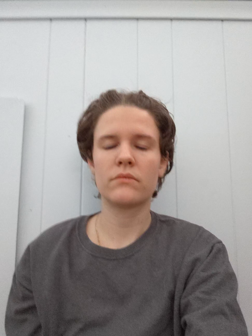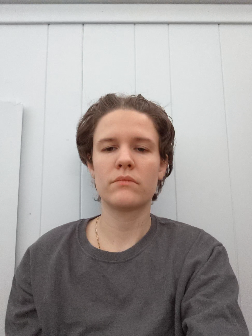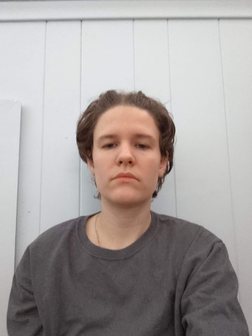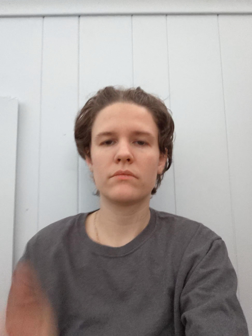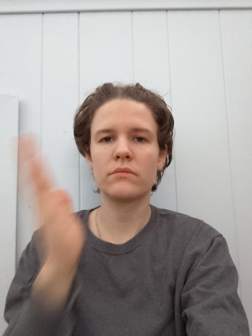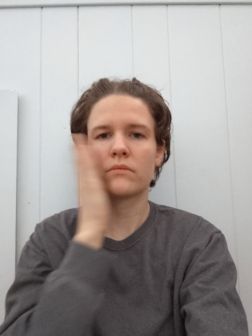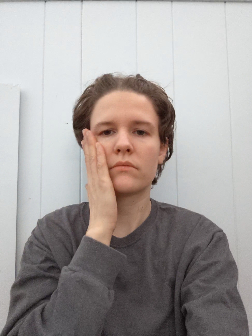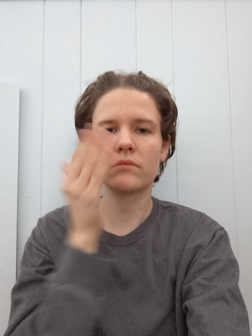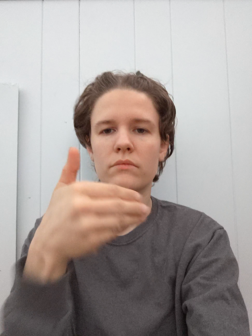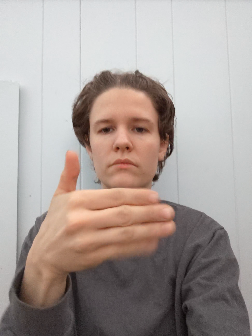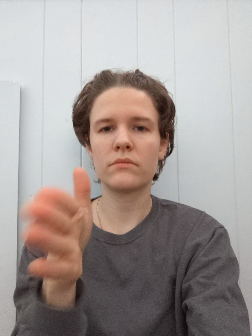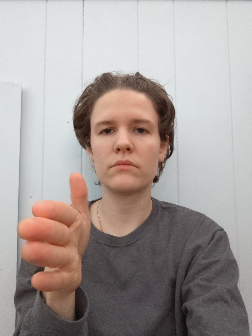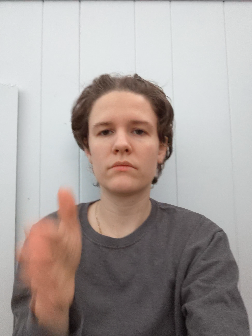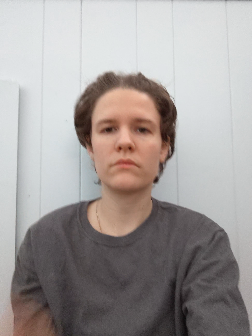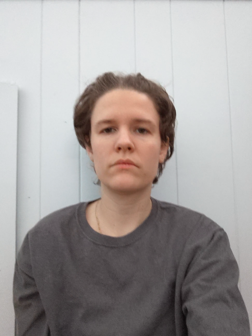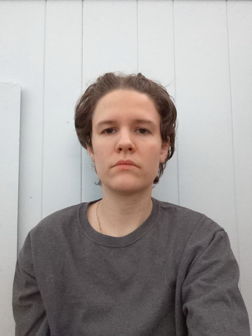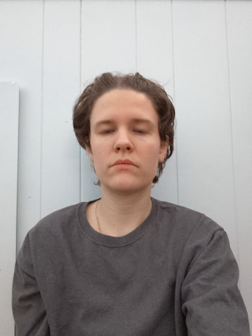bedroom